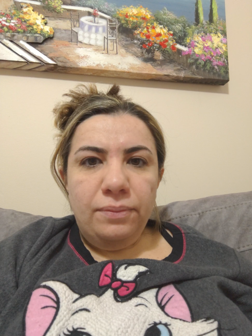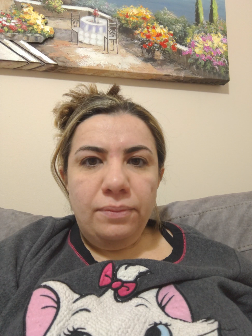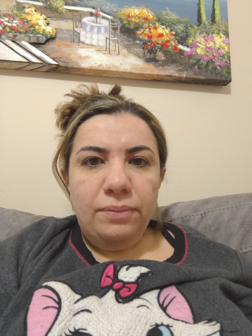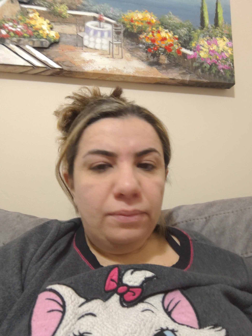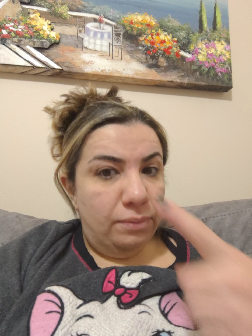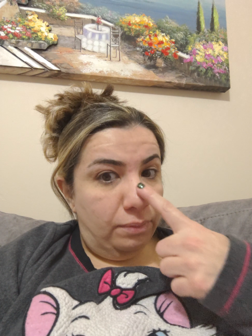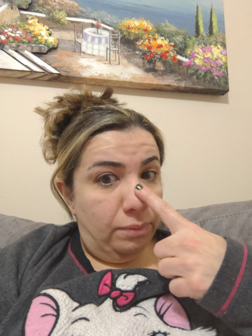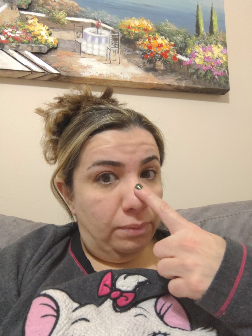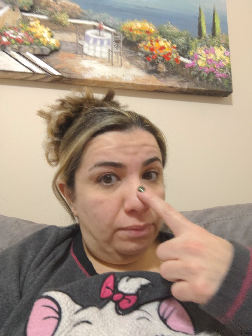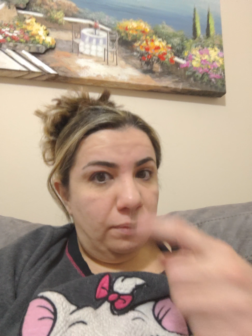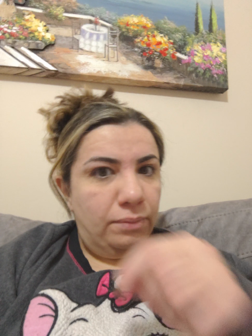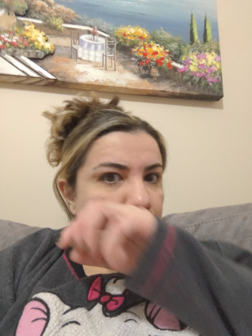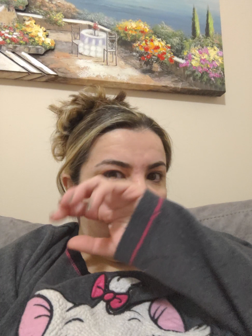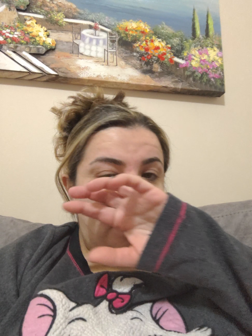nose